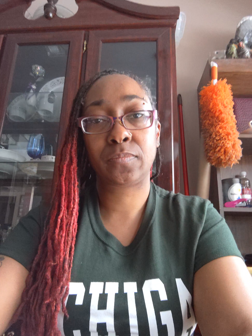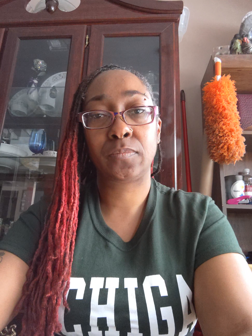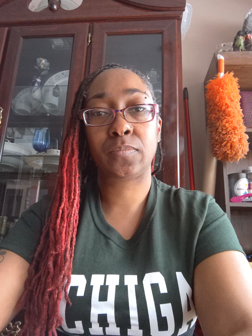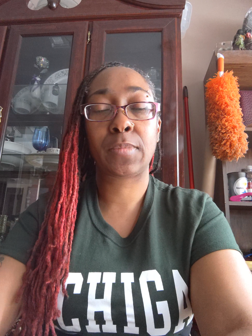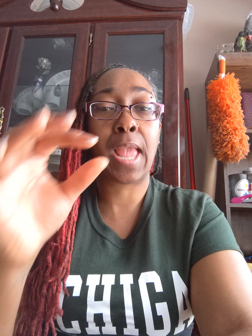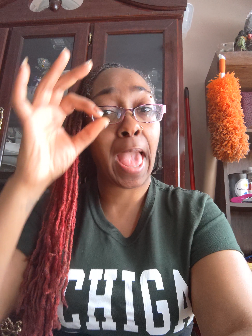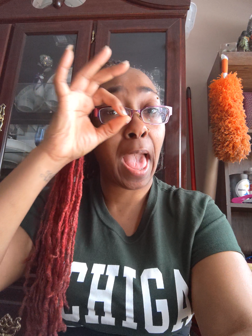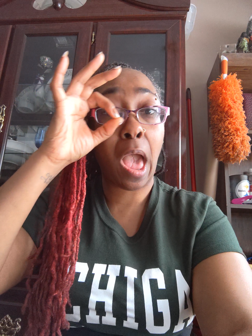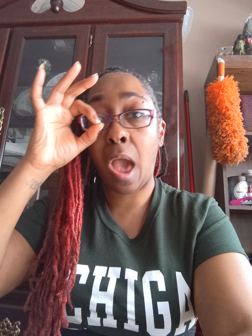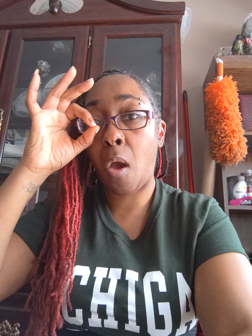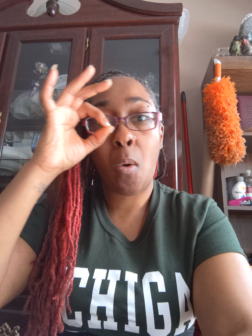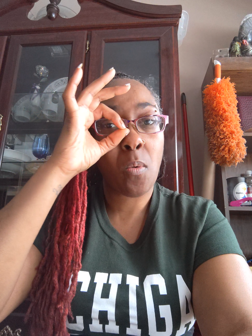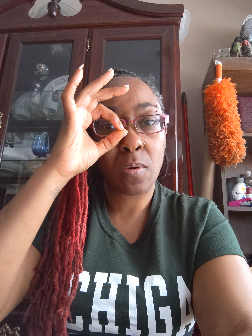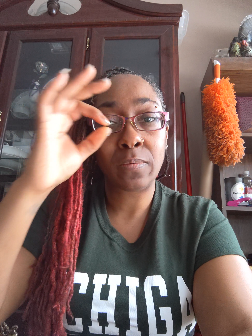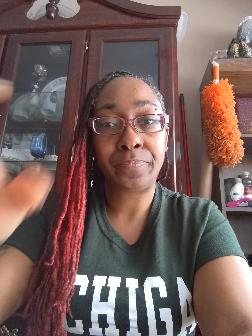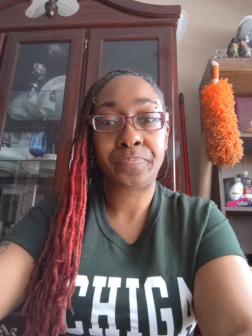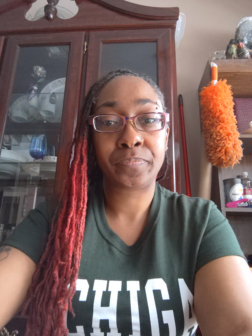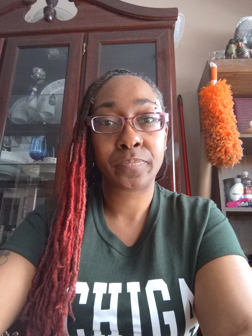owl